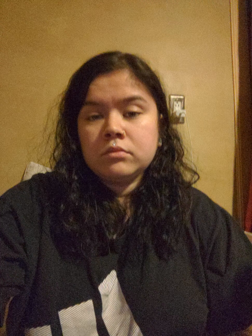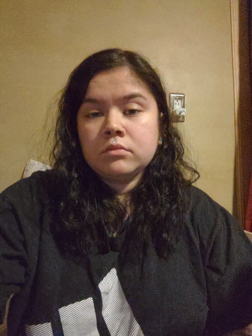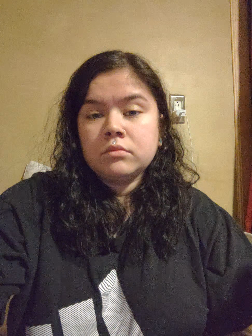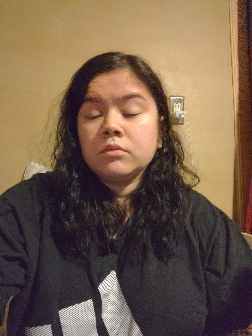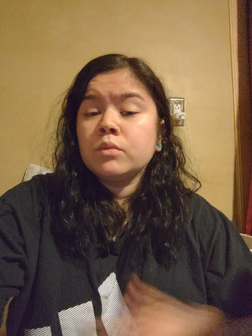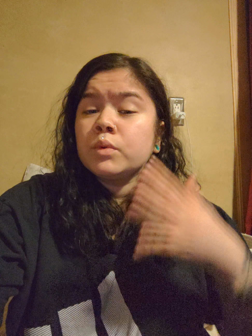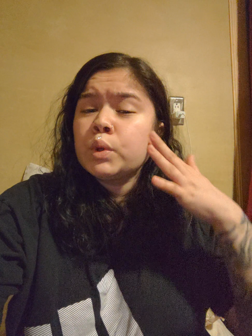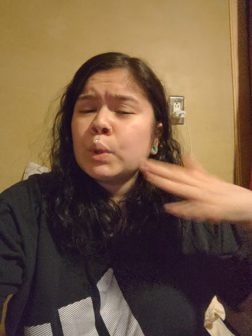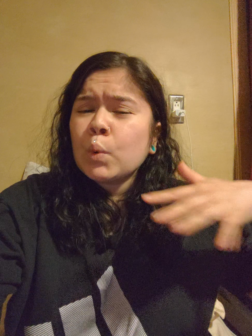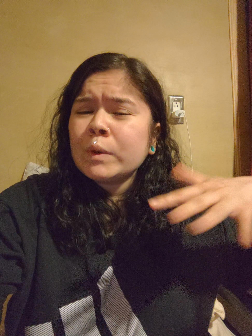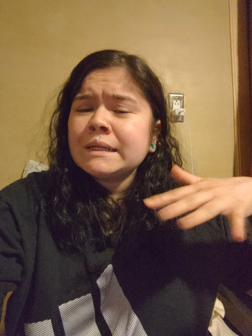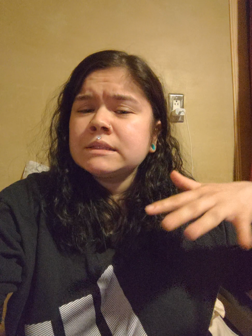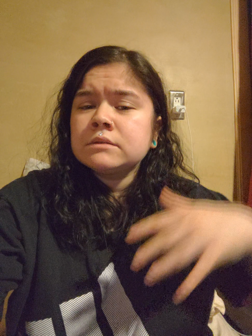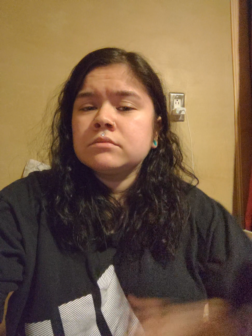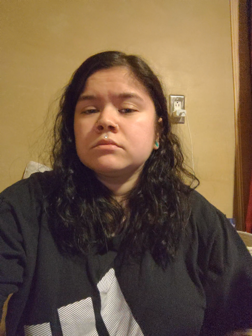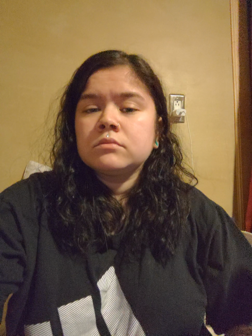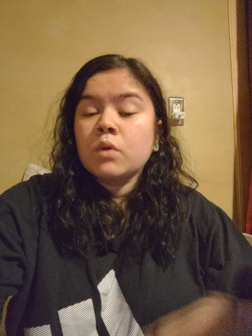noisy